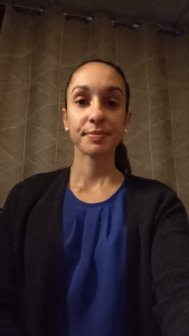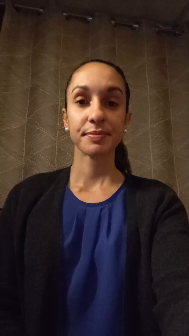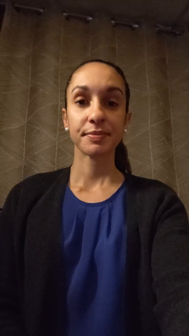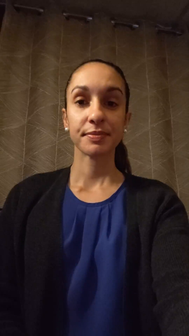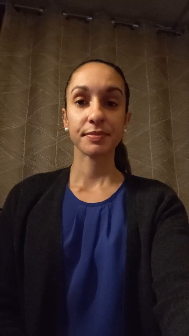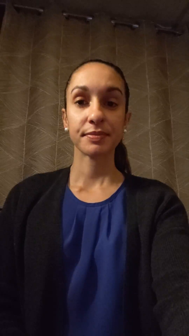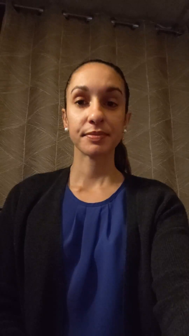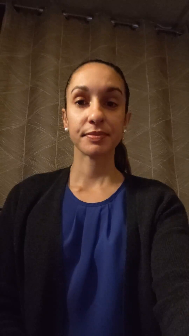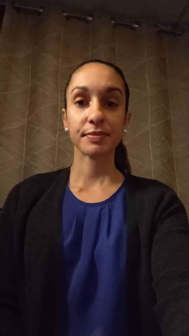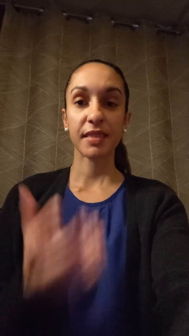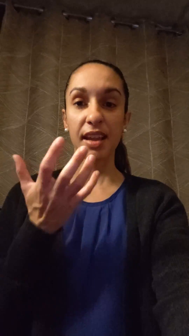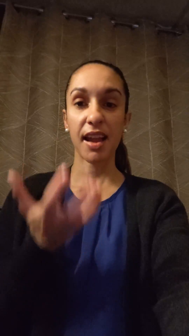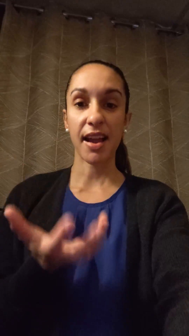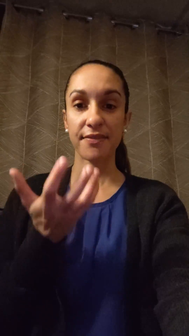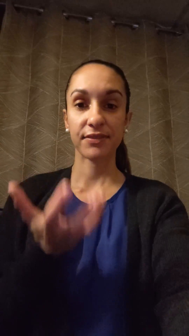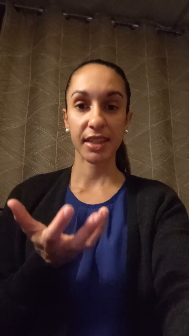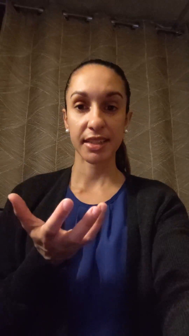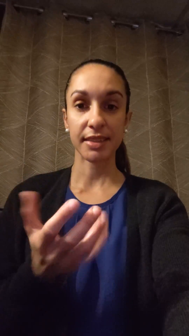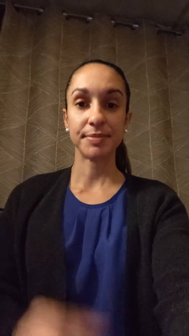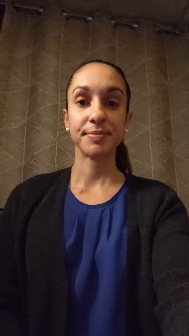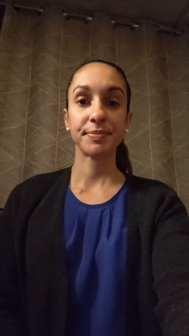heavy